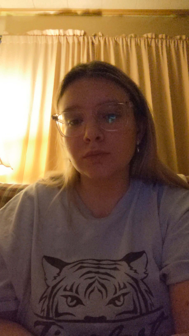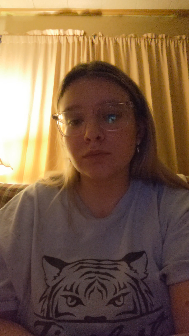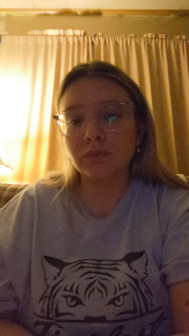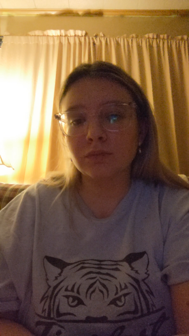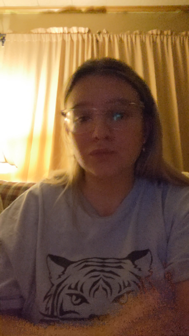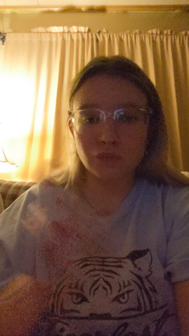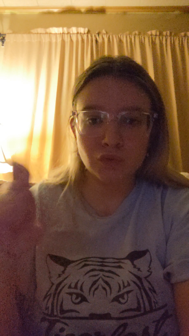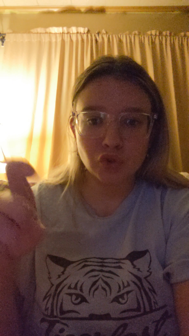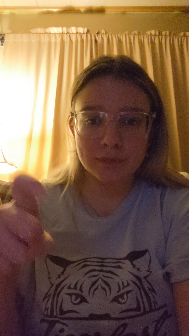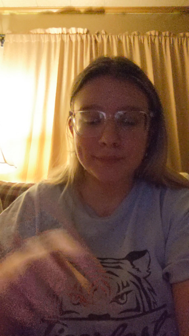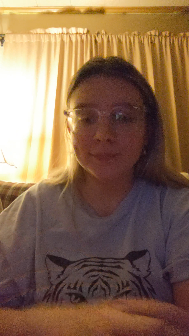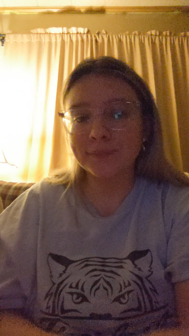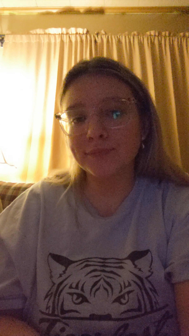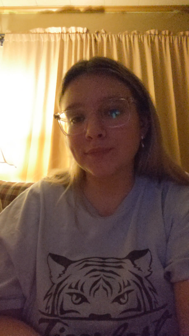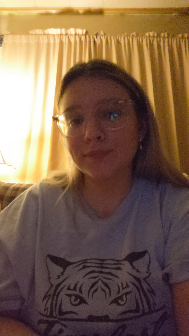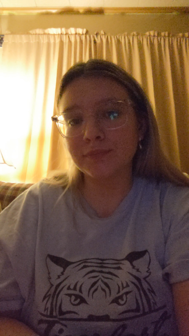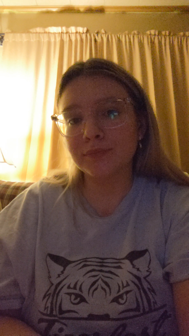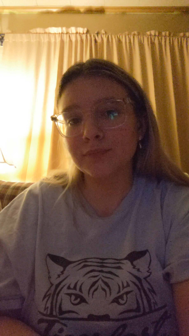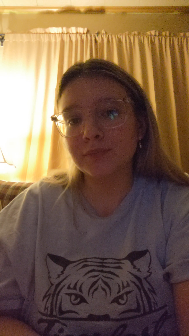should